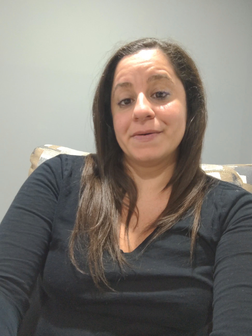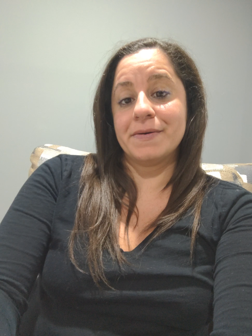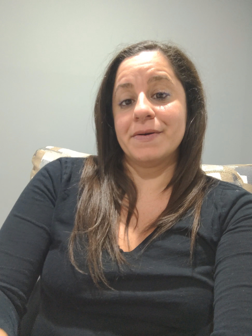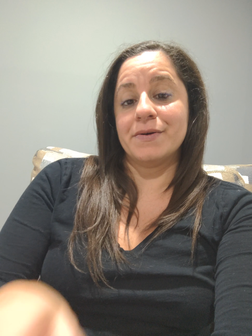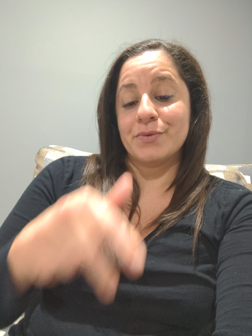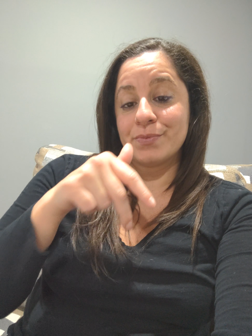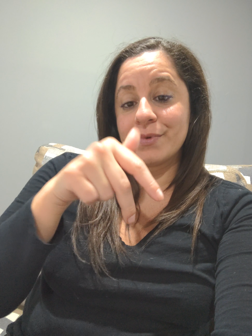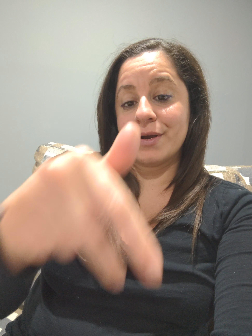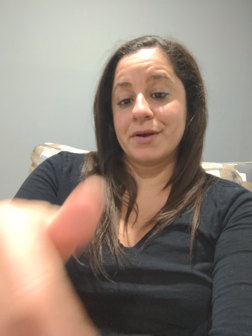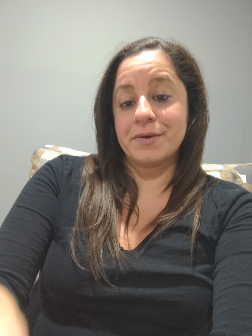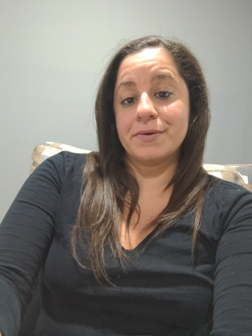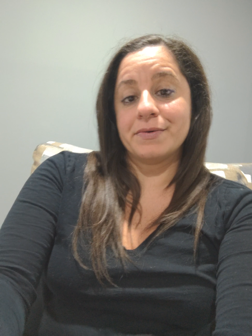ride